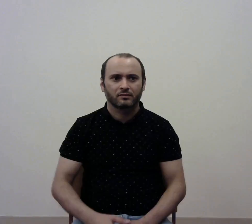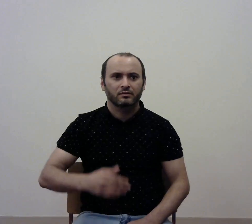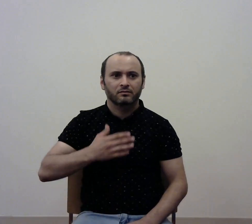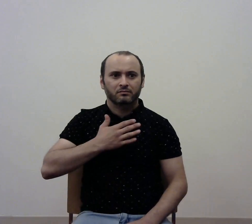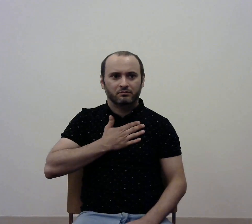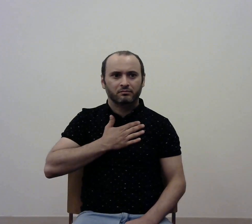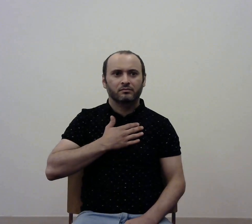mən